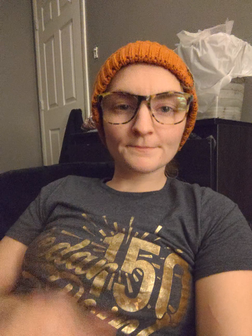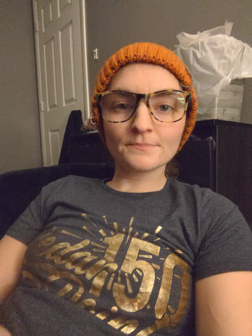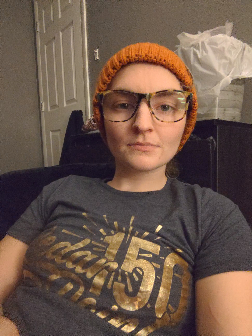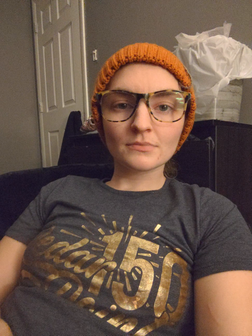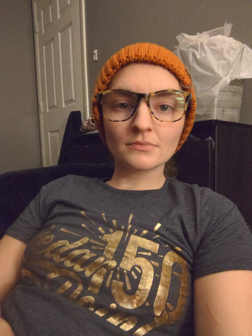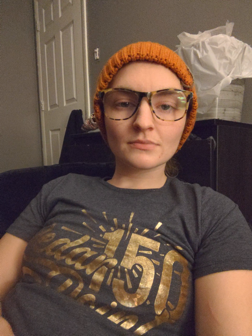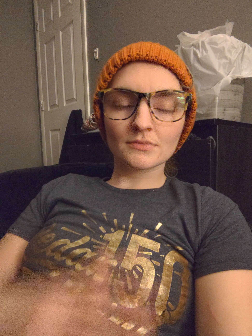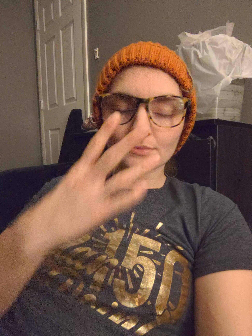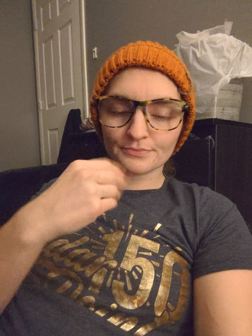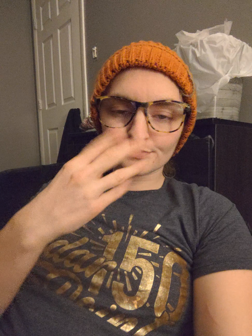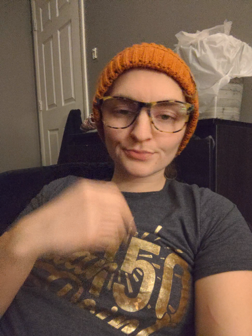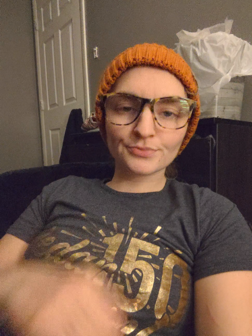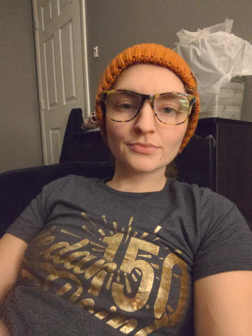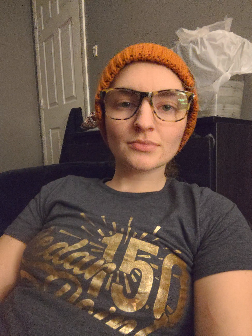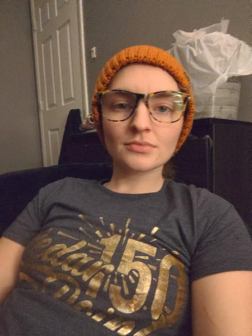sleepy